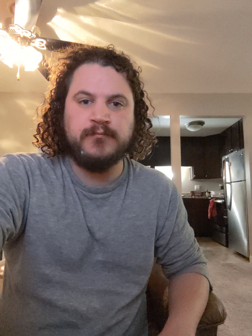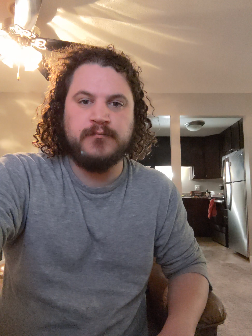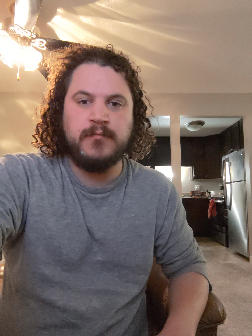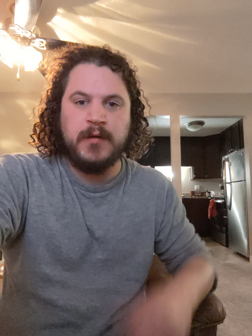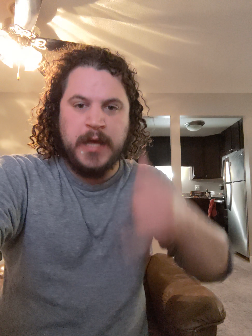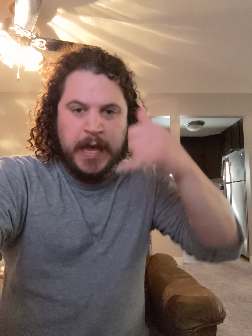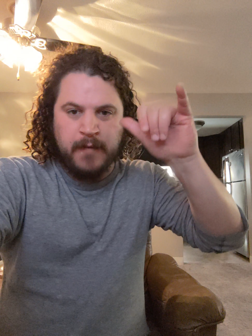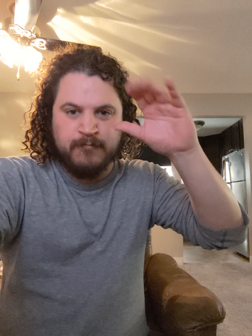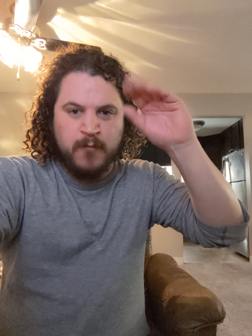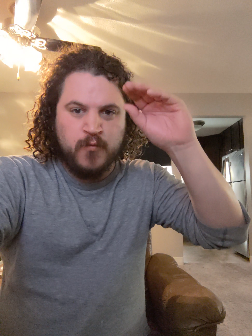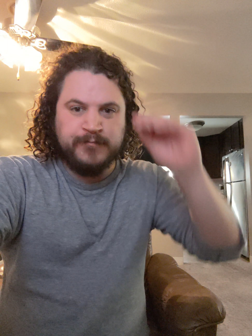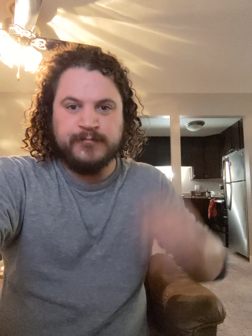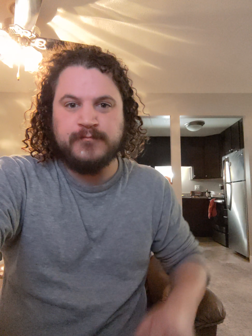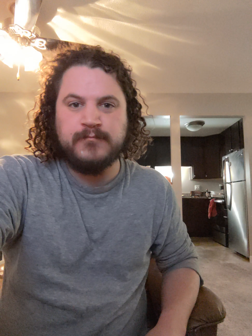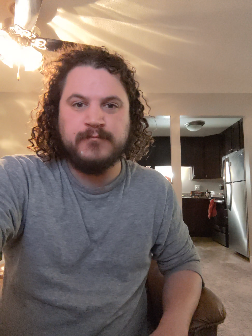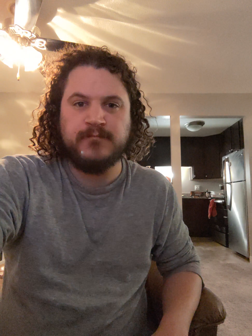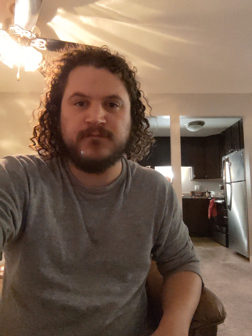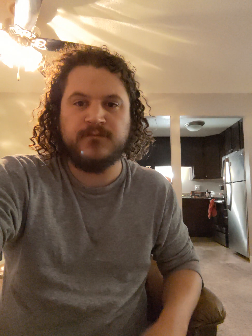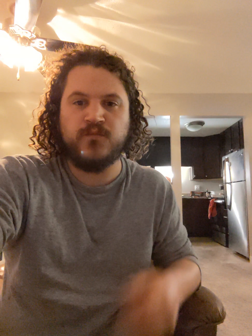cowboy